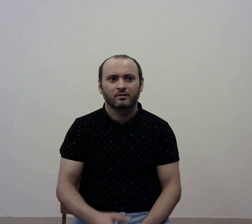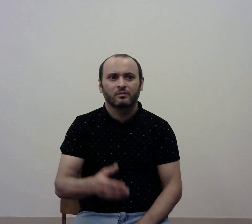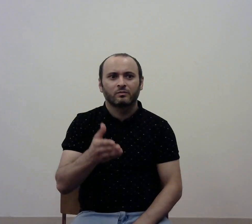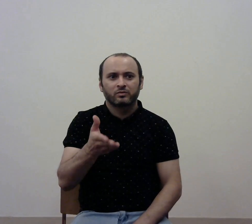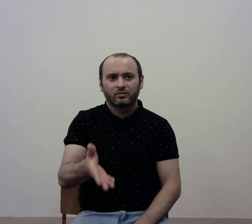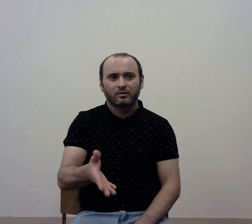burda